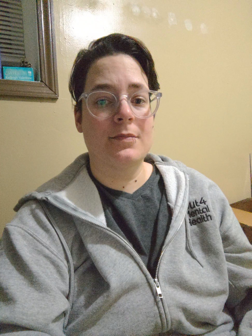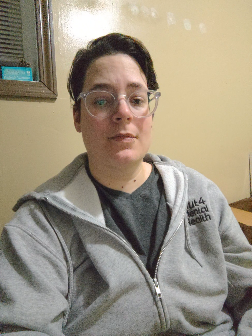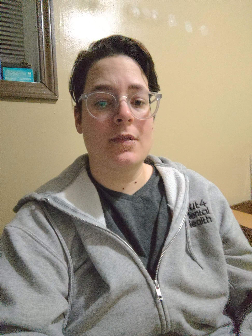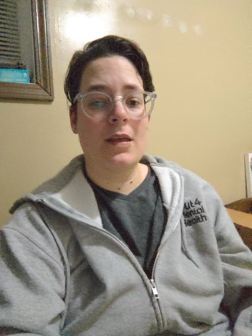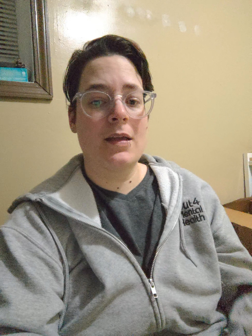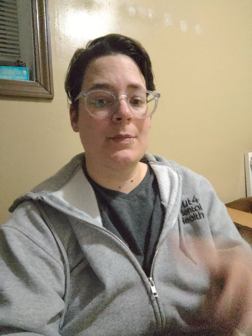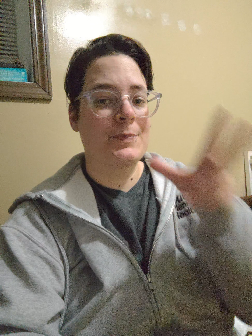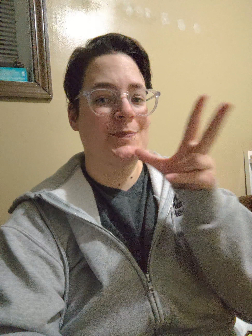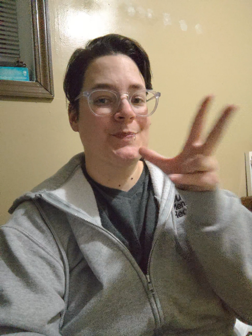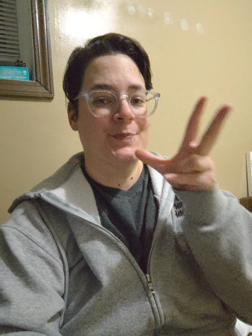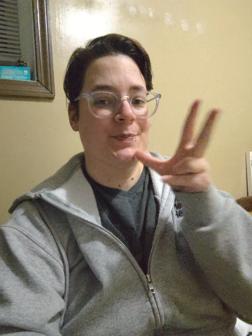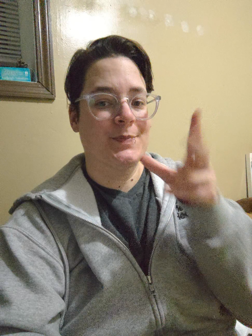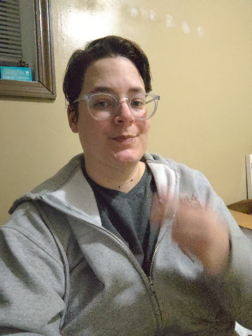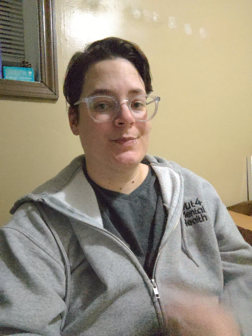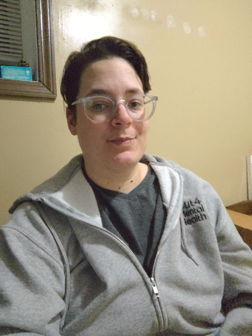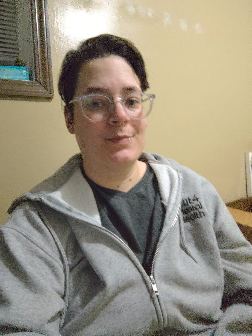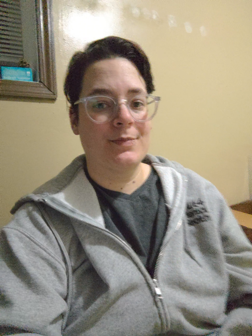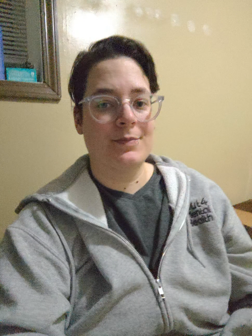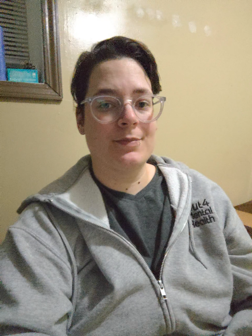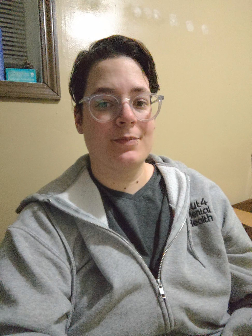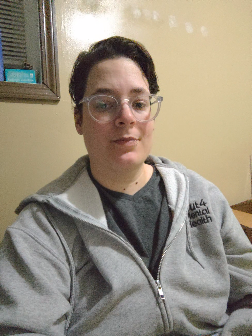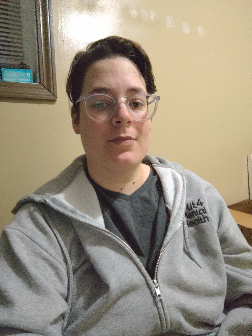hen